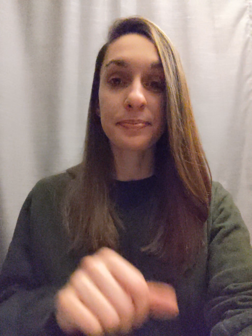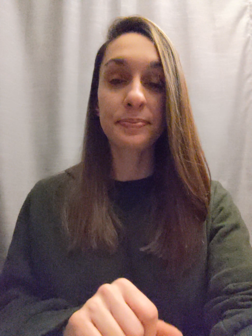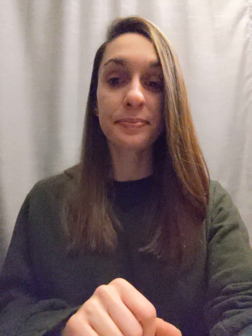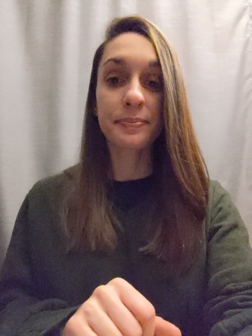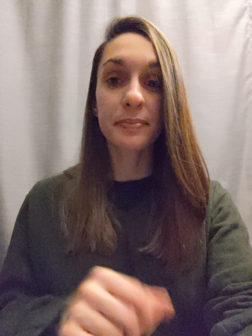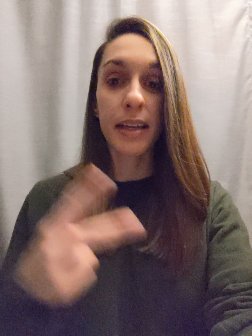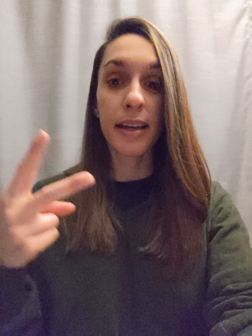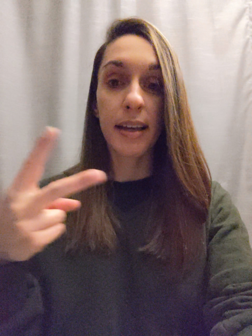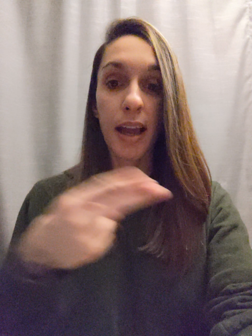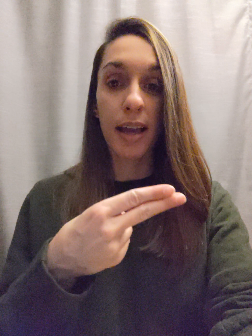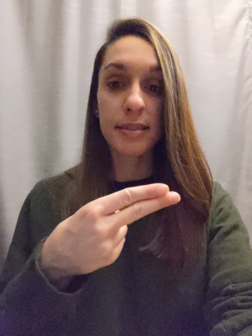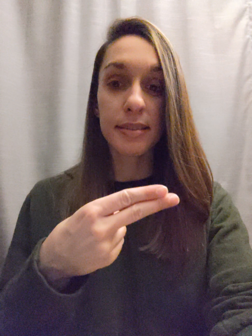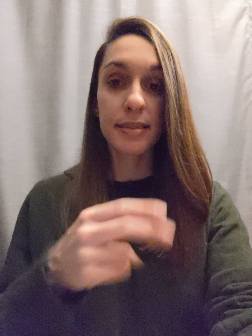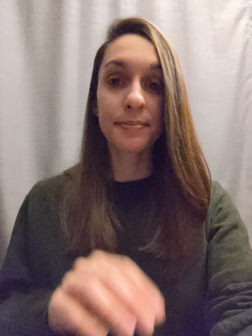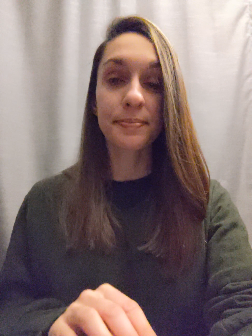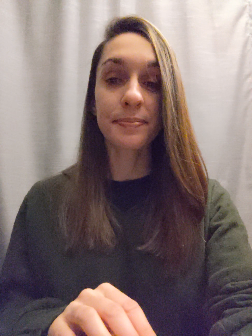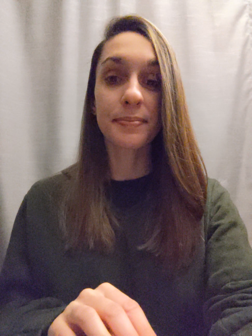cut